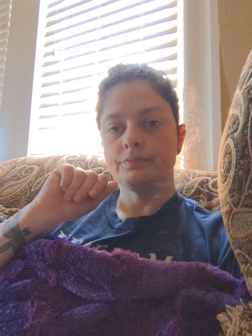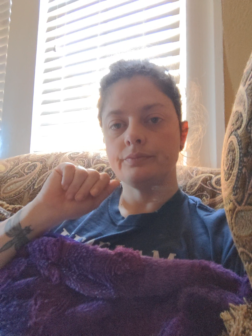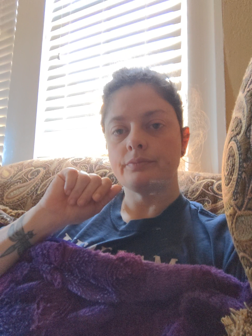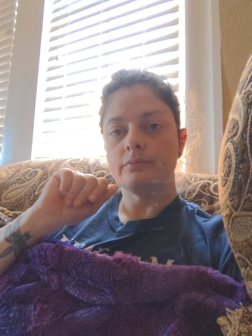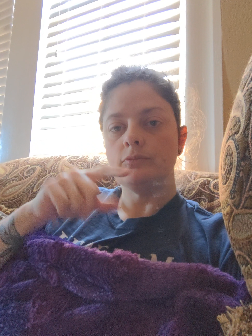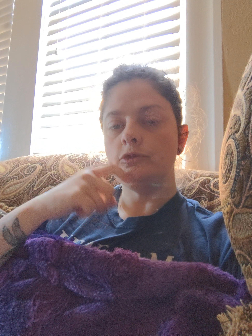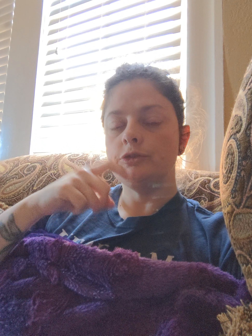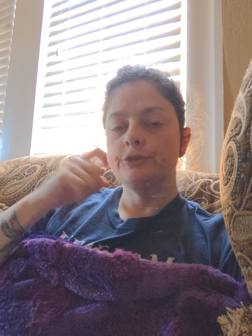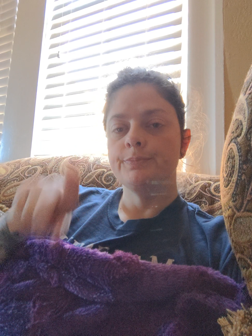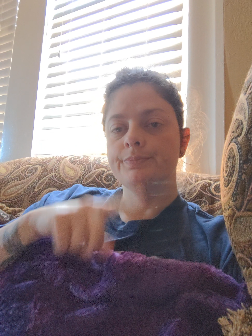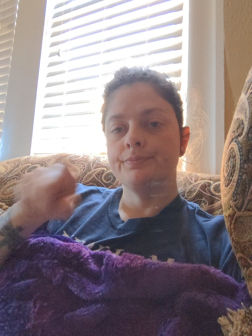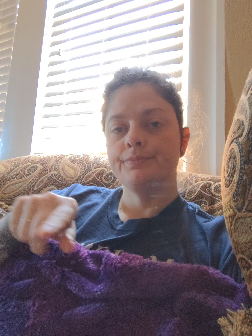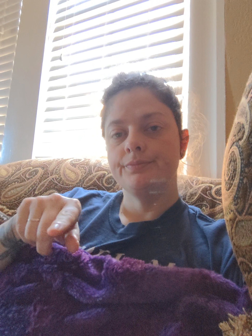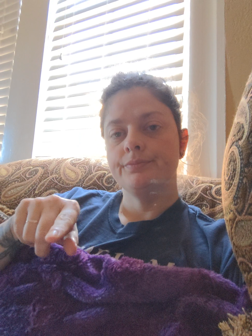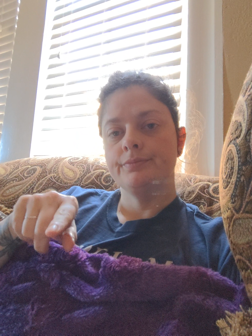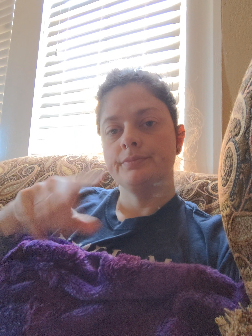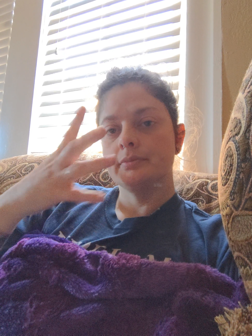dryer